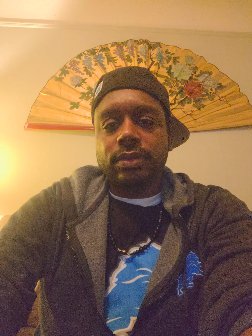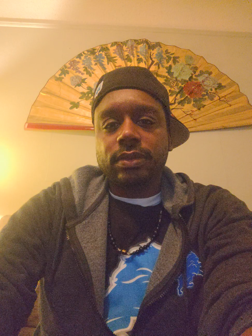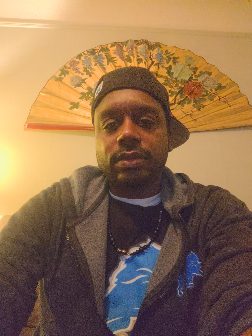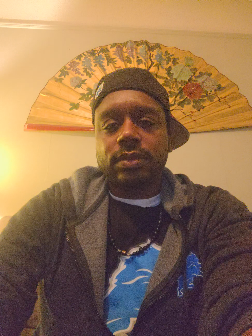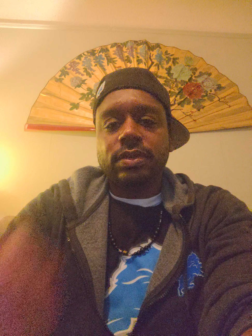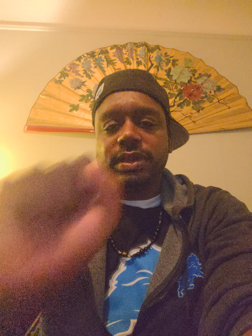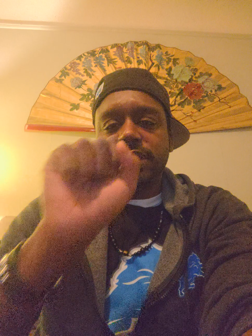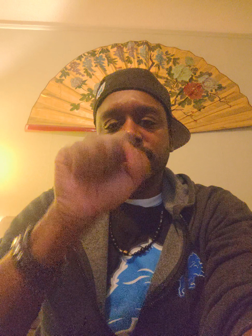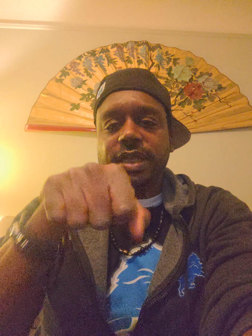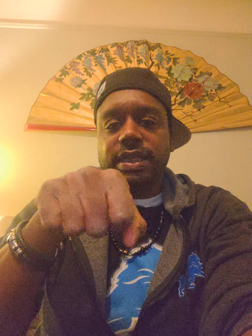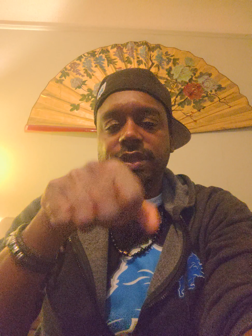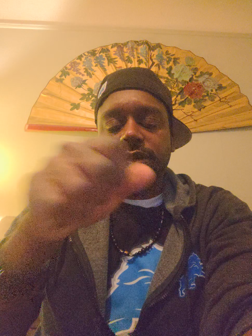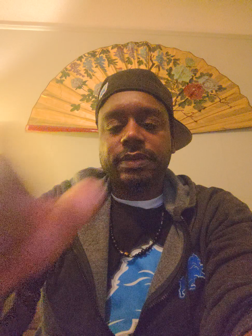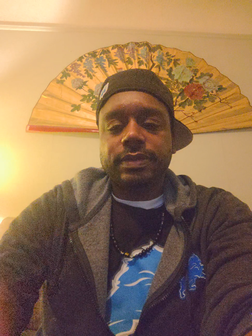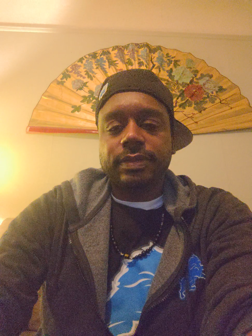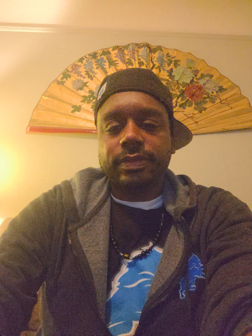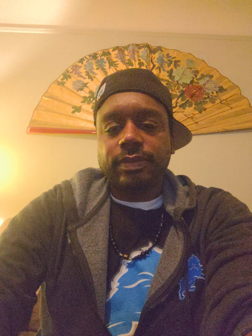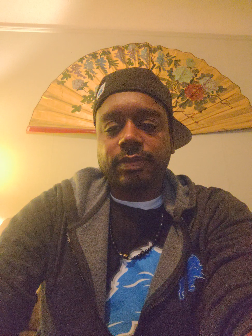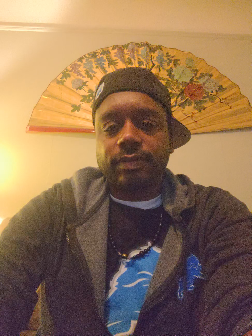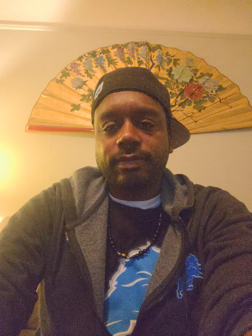yes